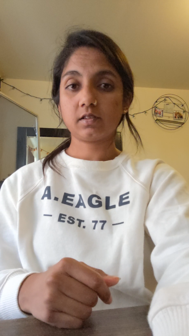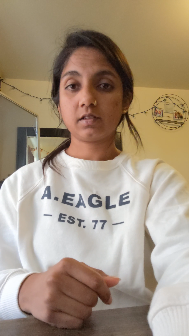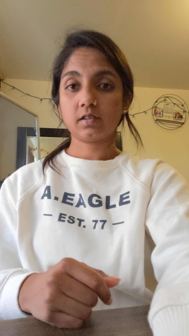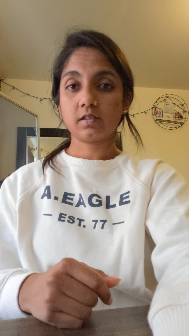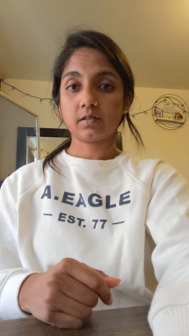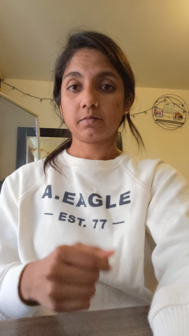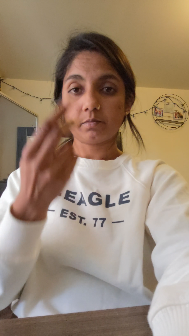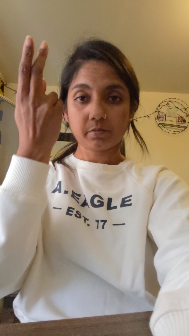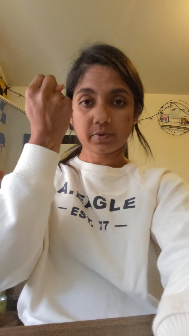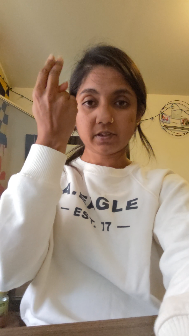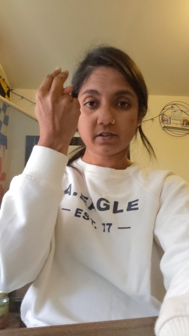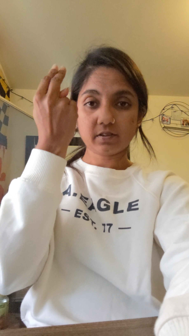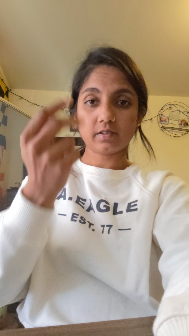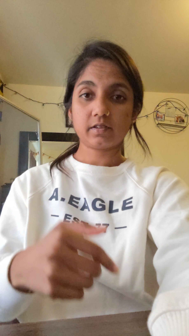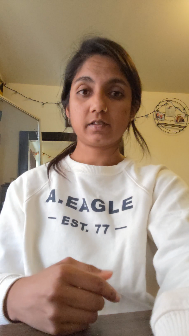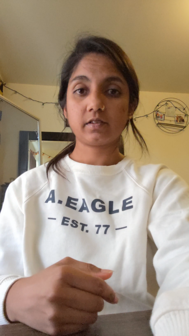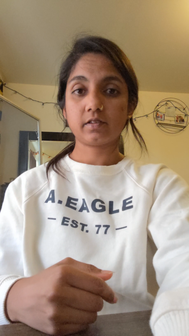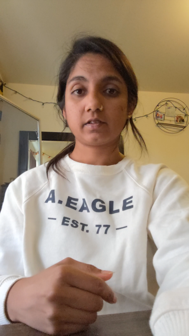bunny